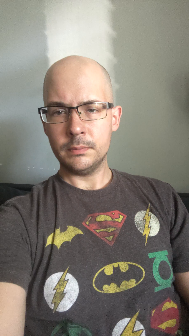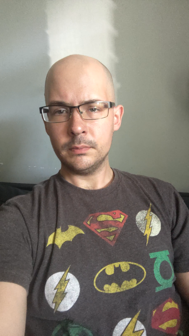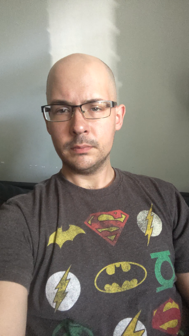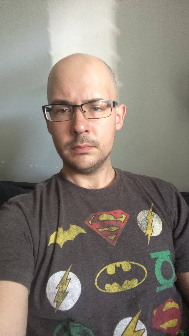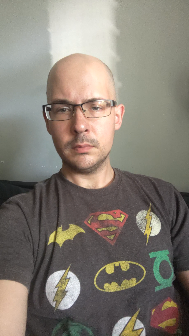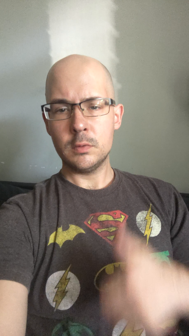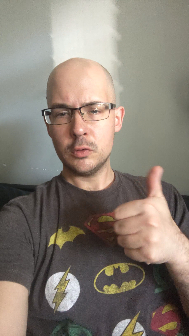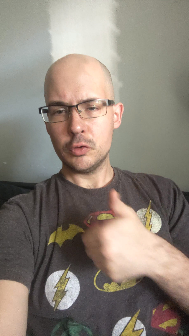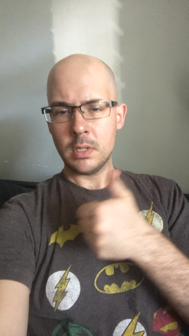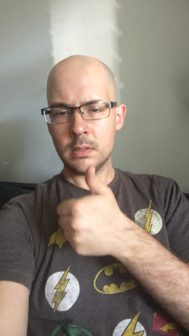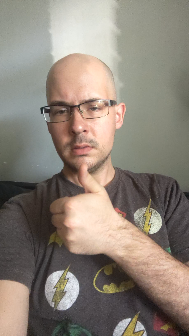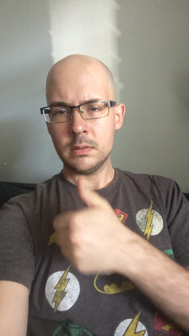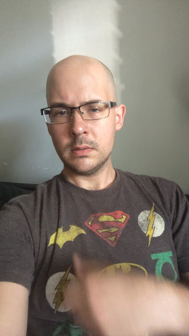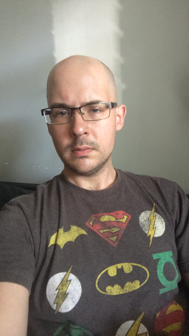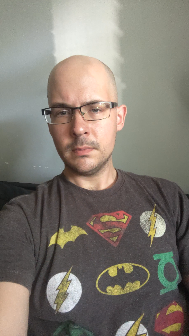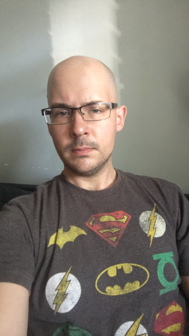chase